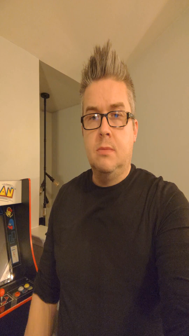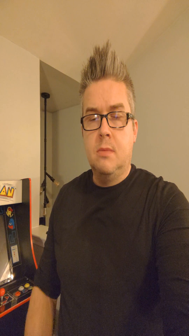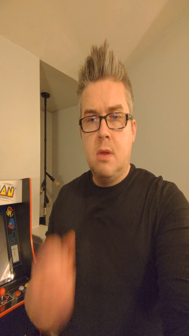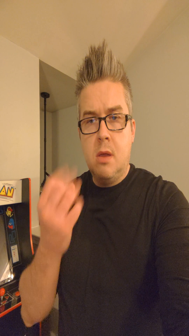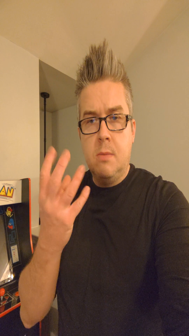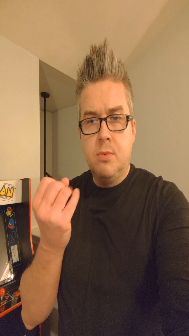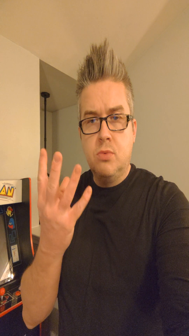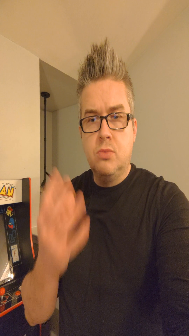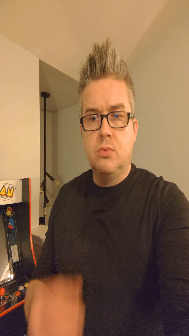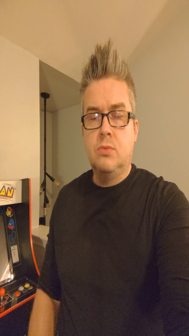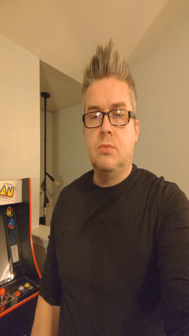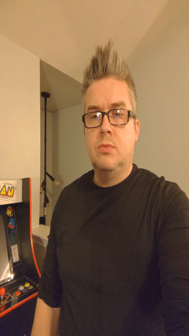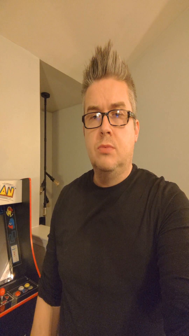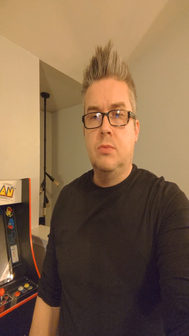many